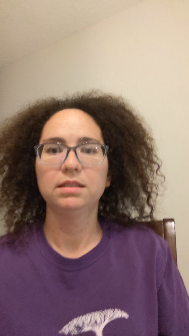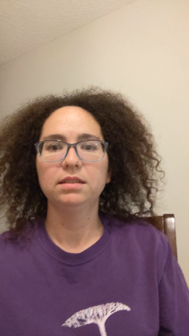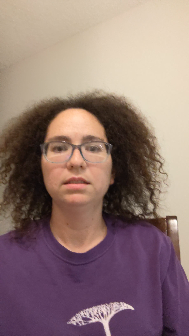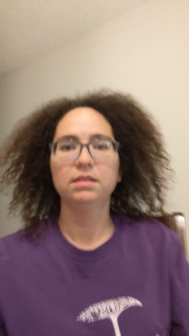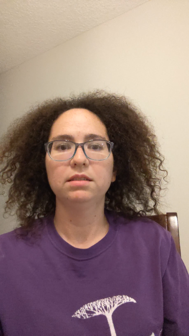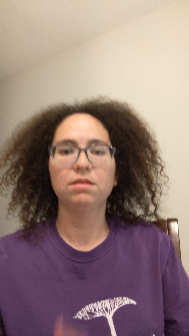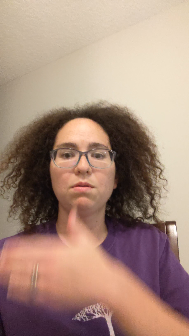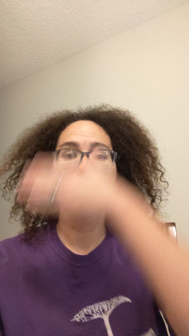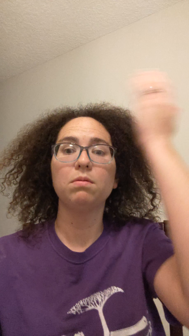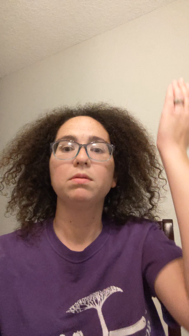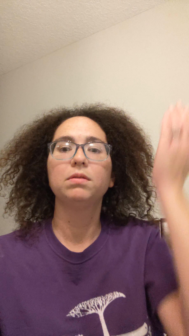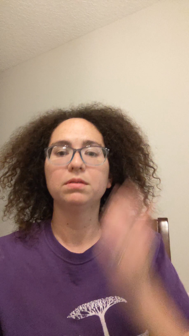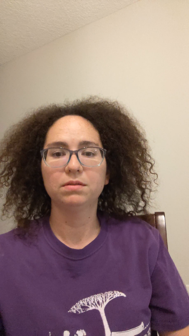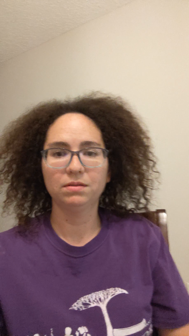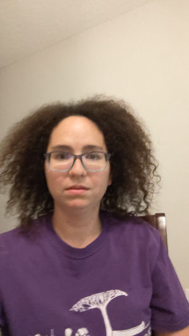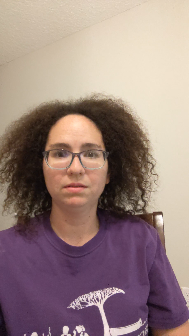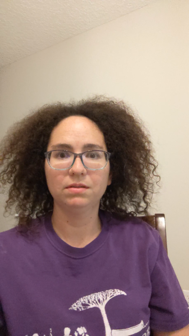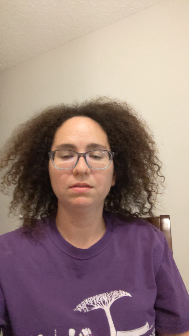all gone